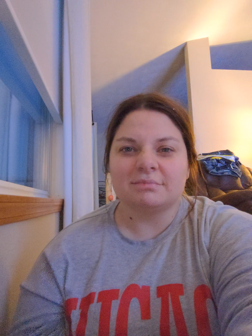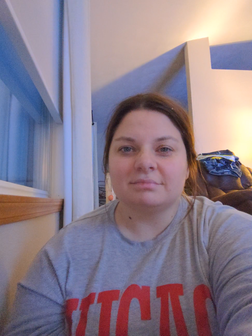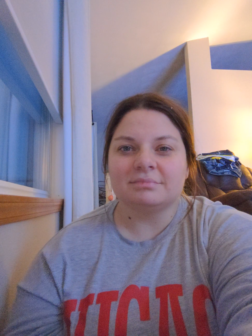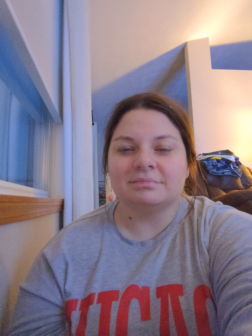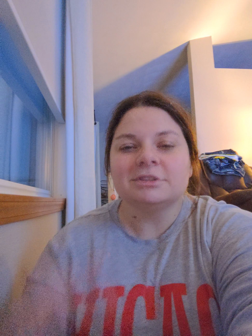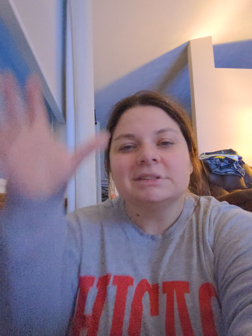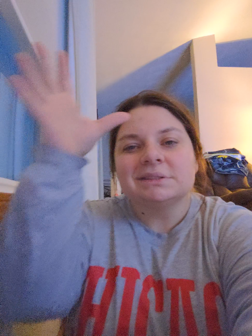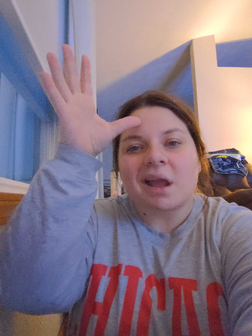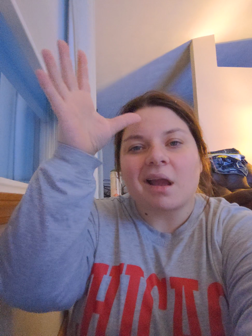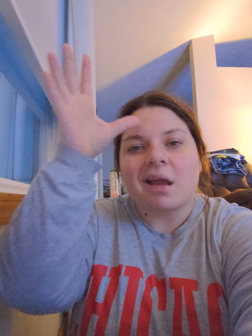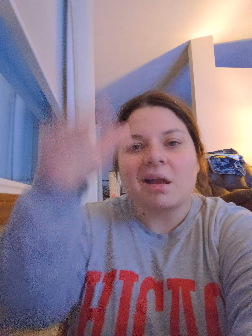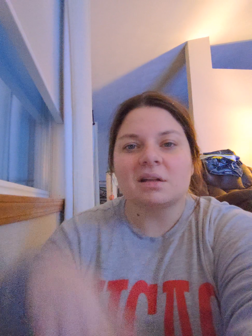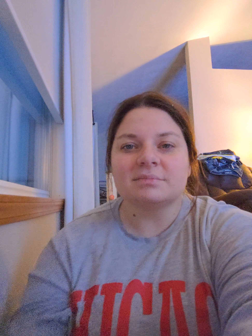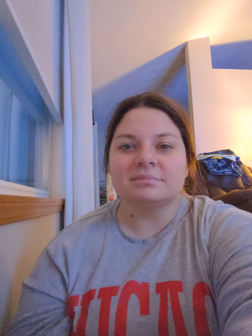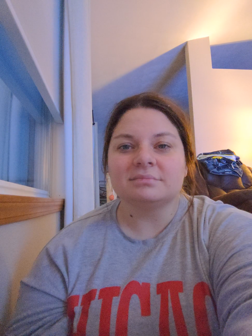dad